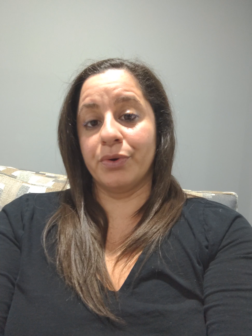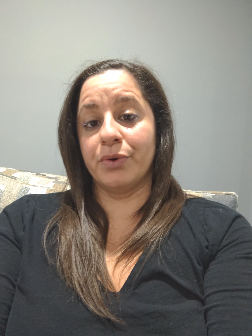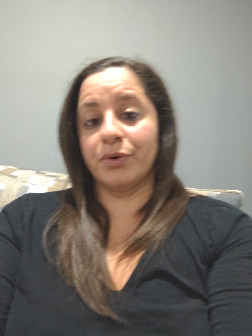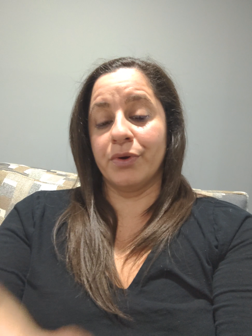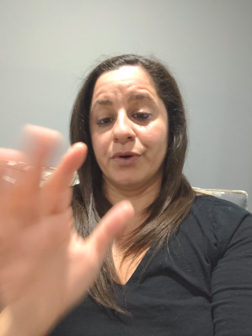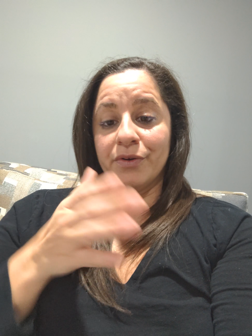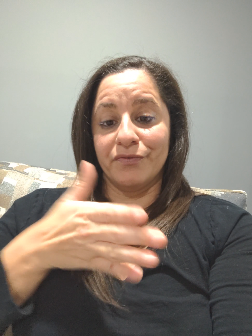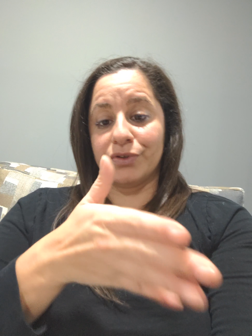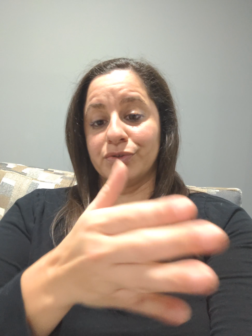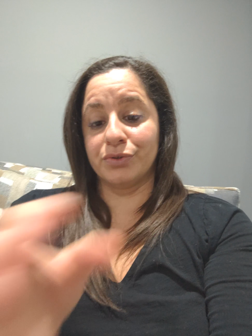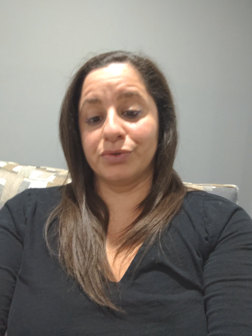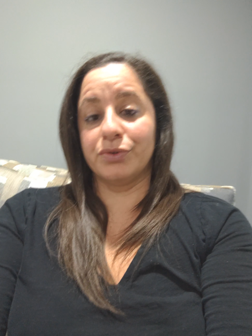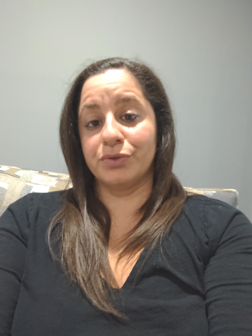fish